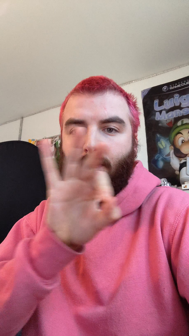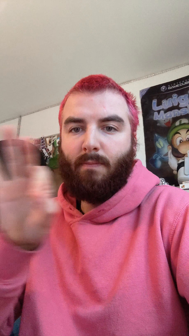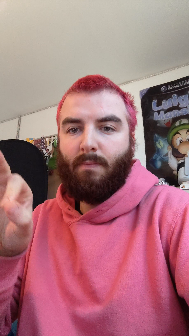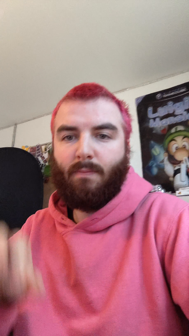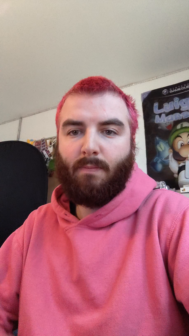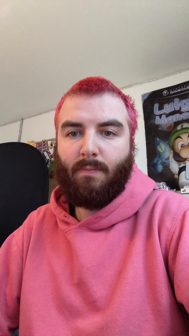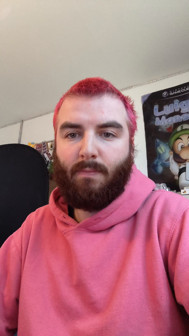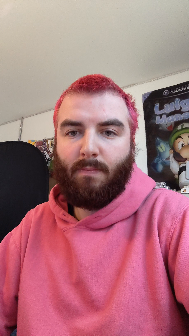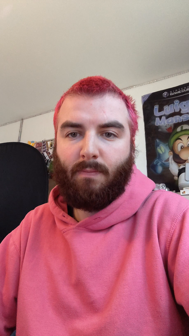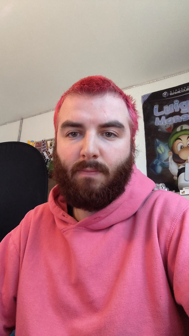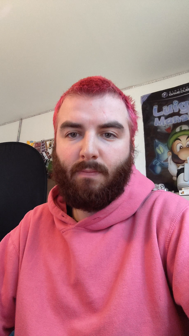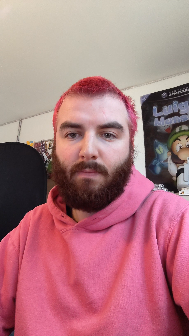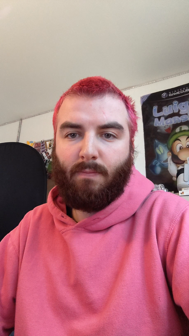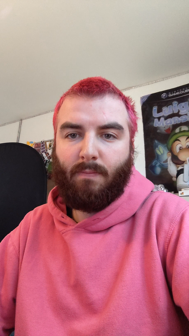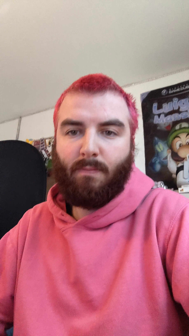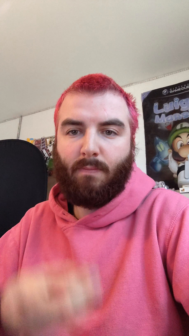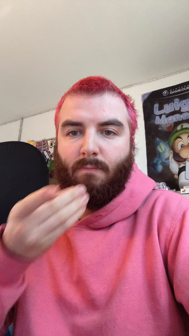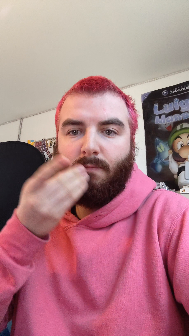dinner